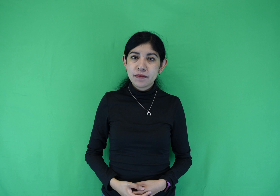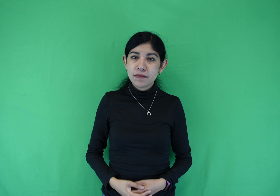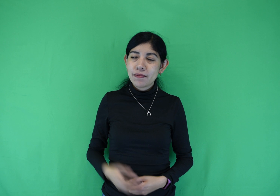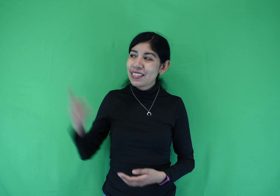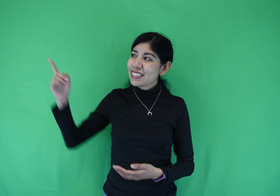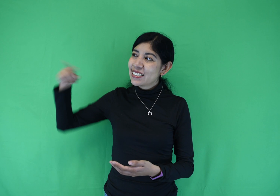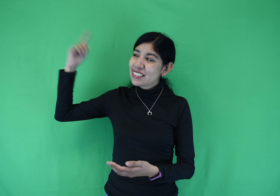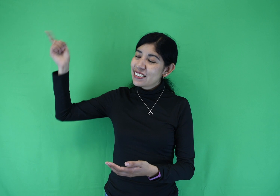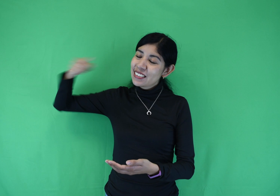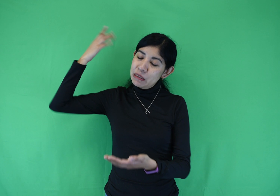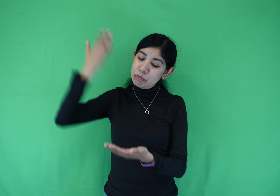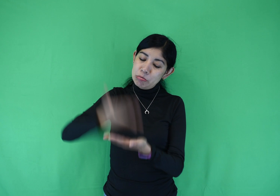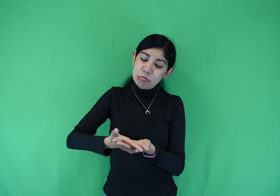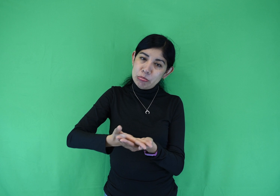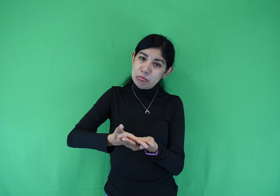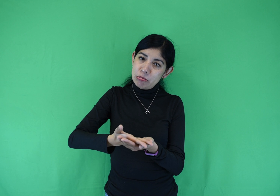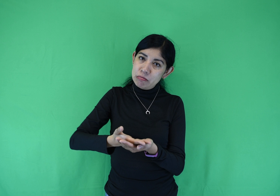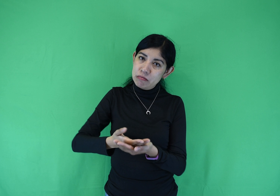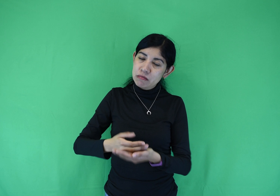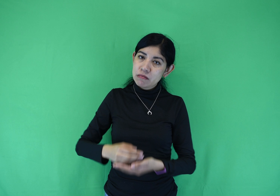desmayar